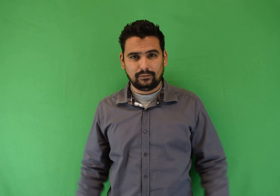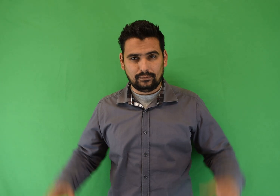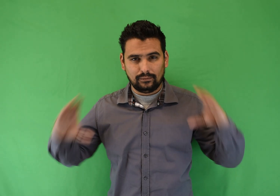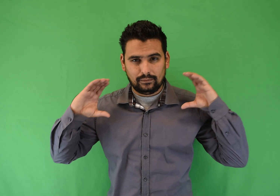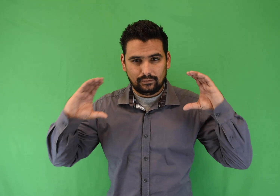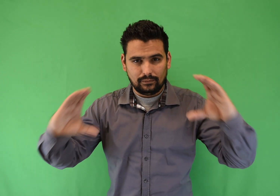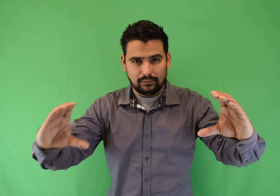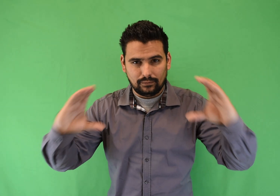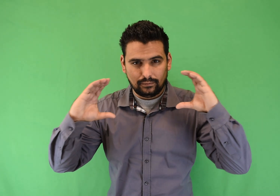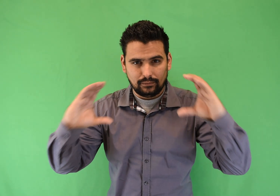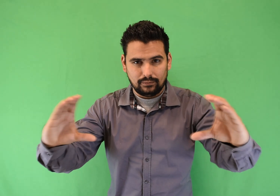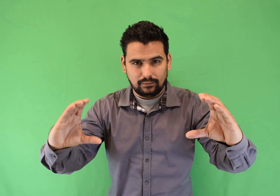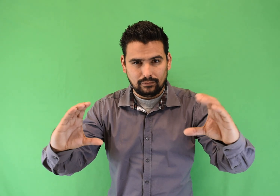cuidar